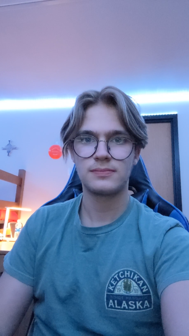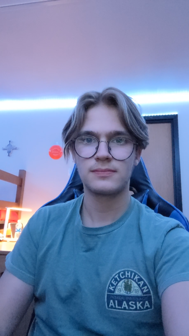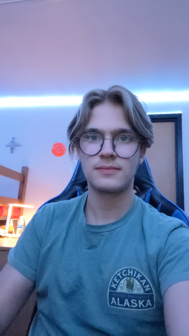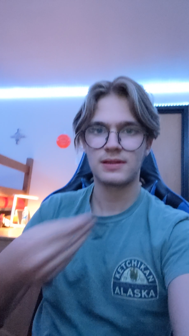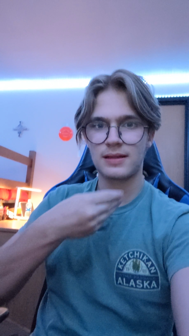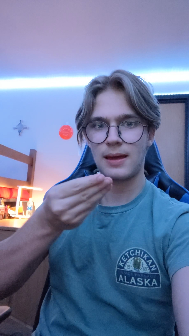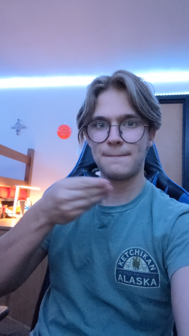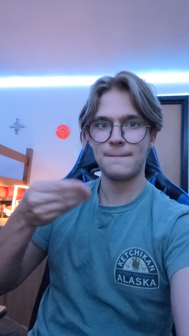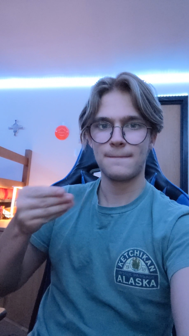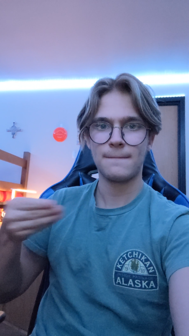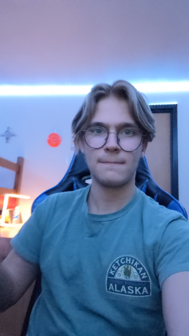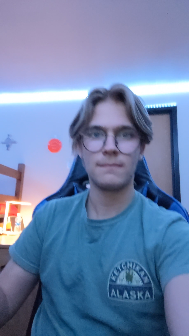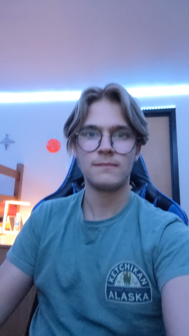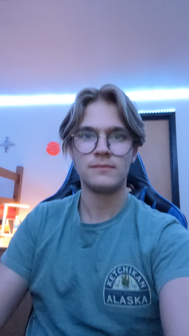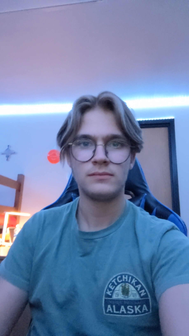shopping